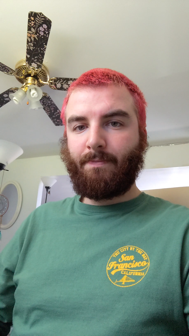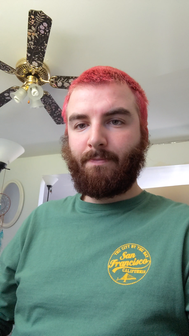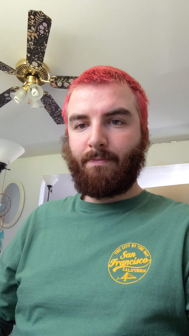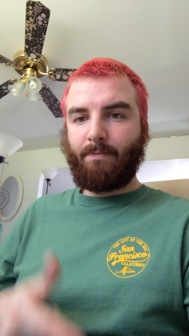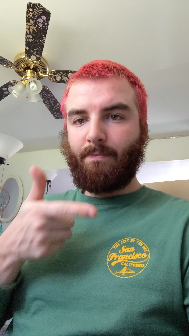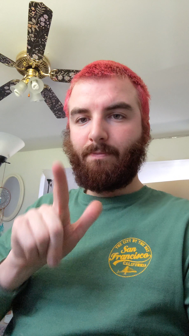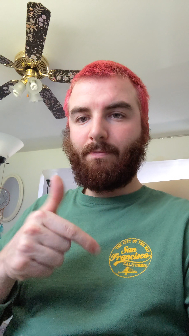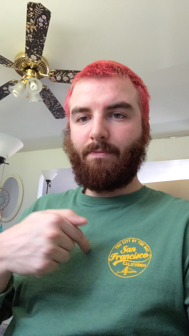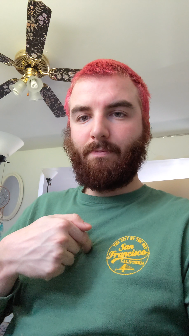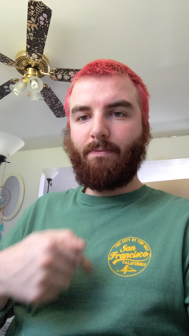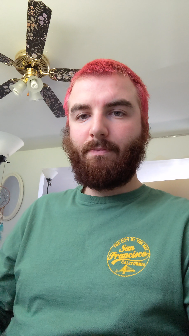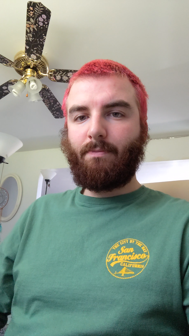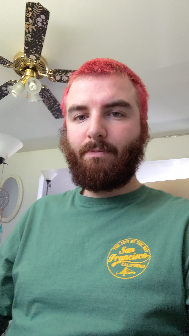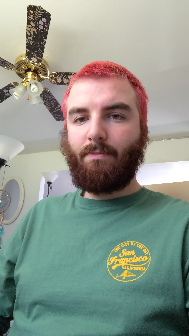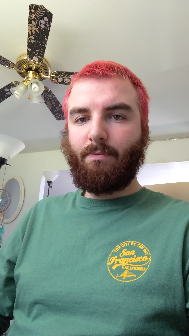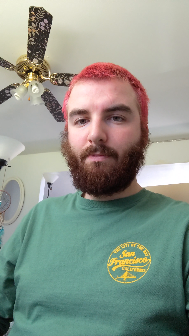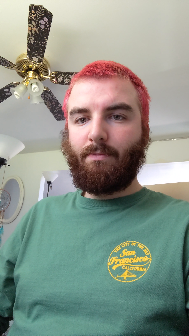let me